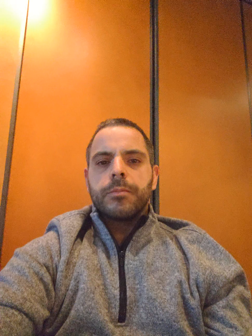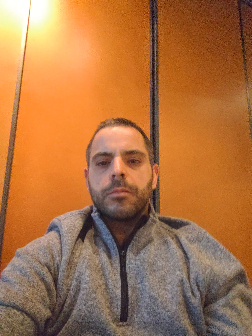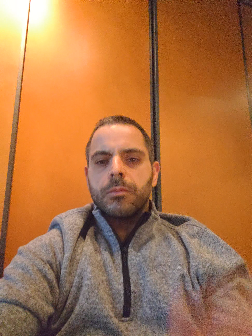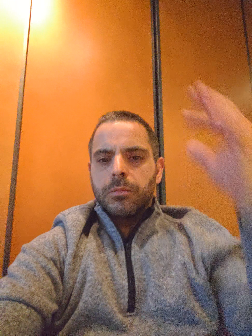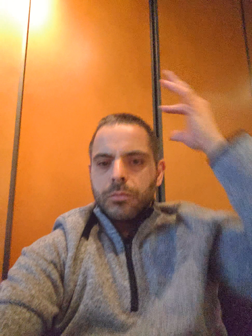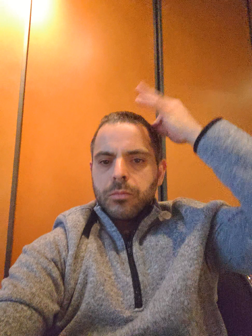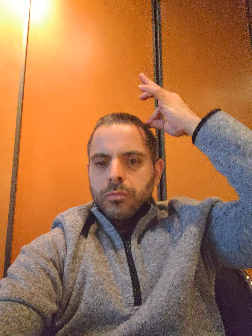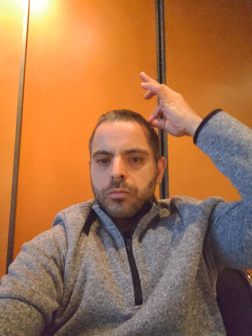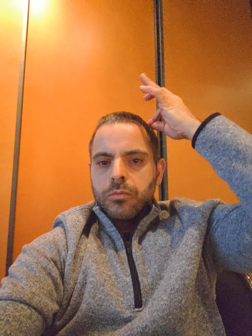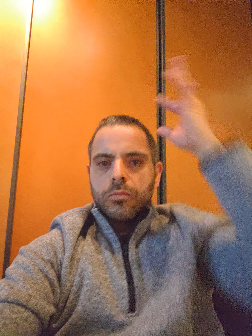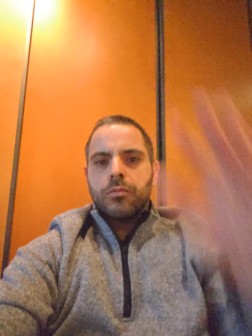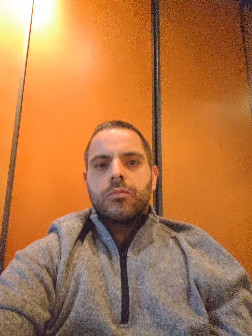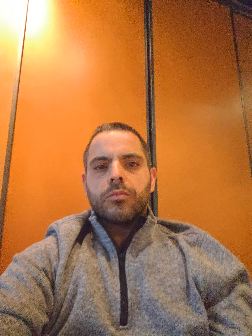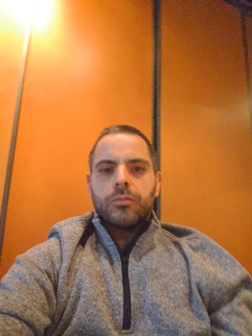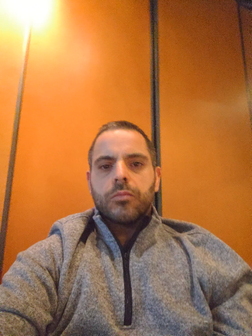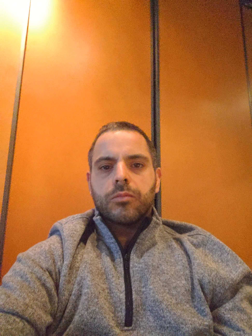hair